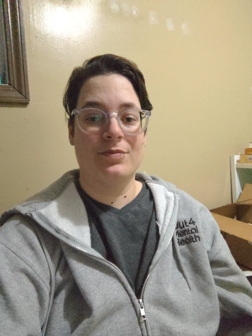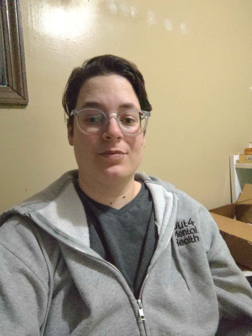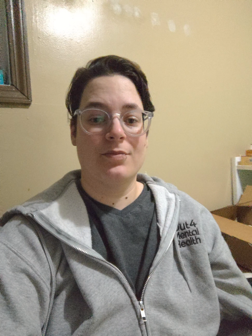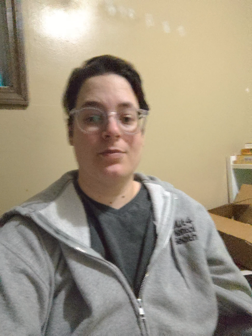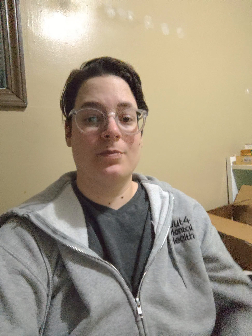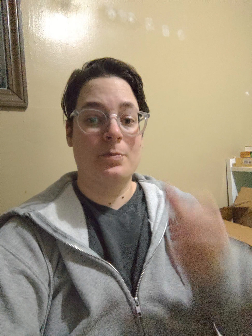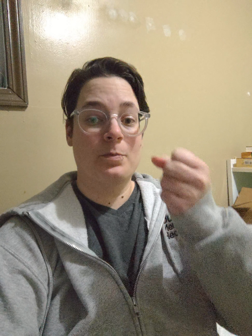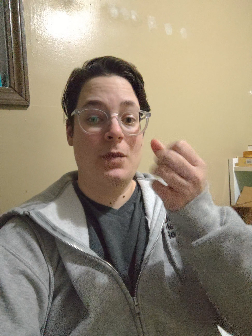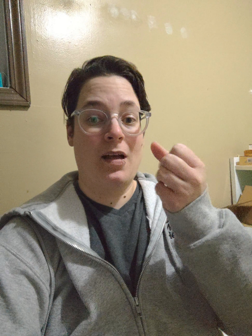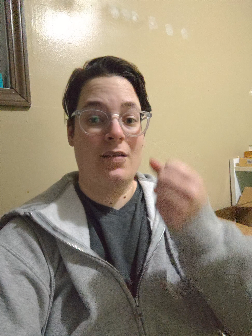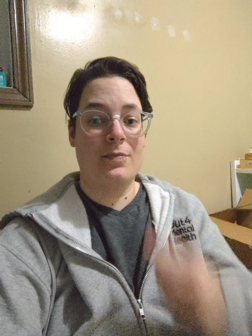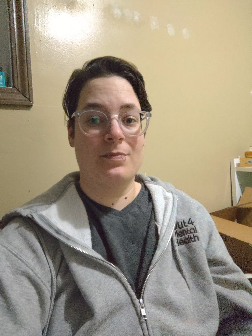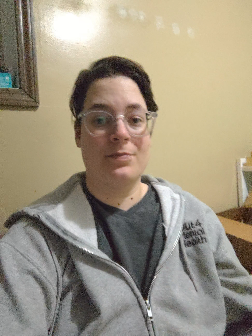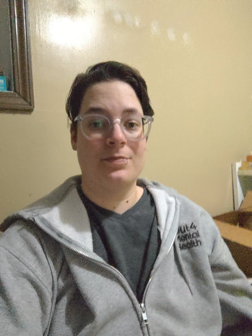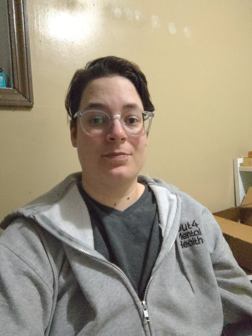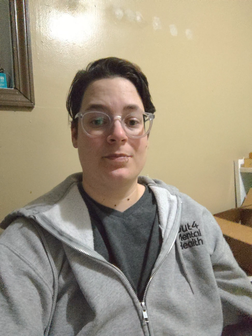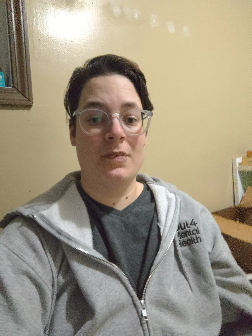milk